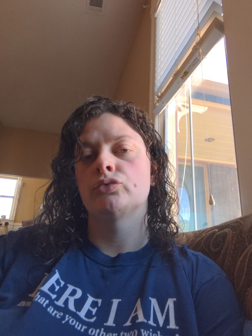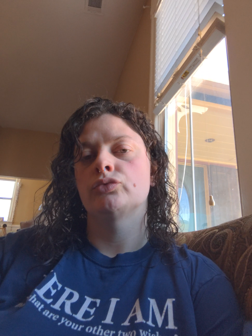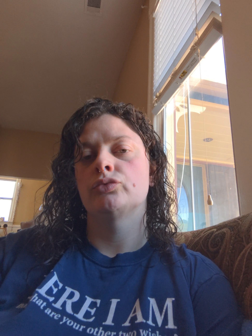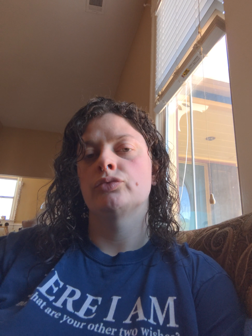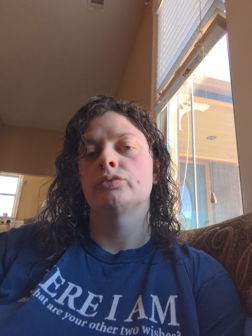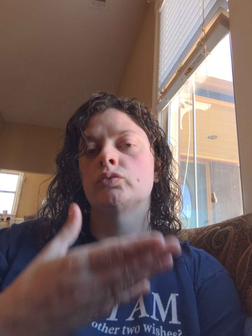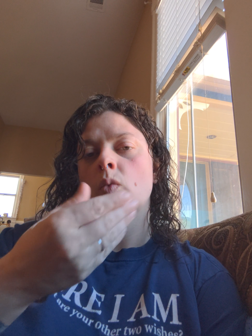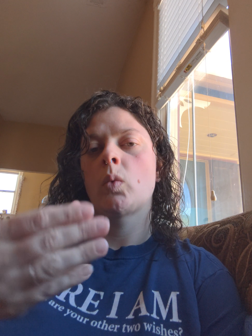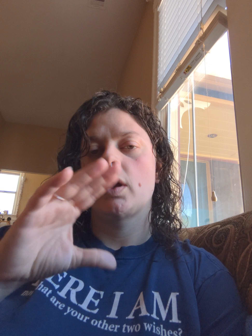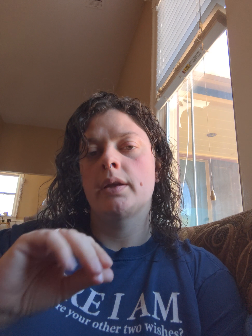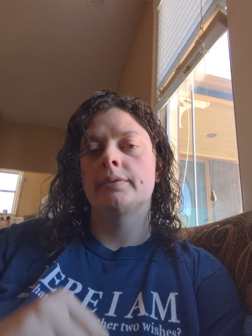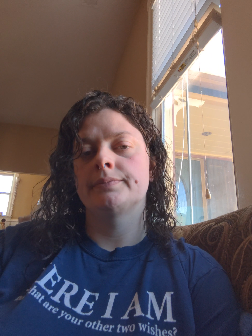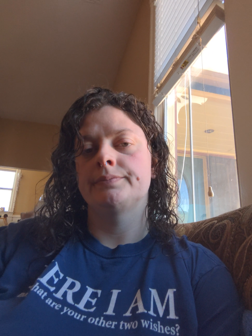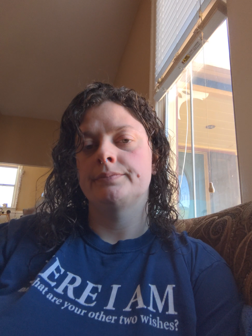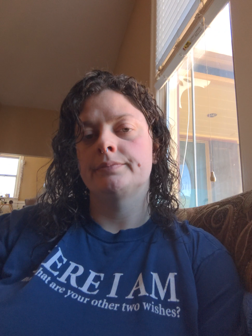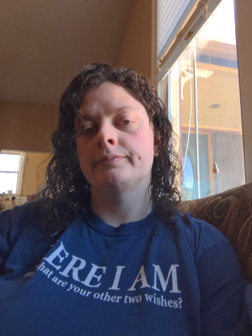story